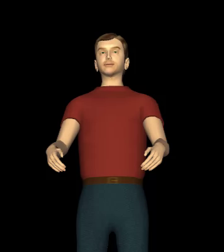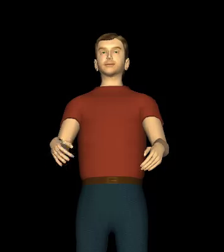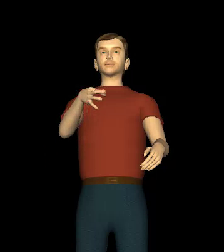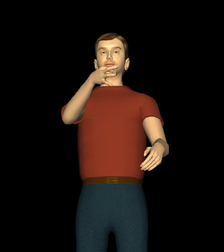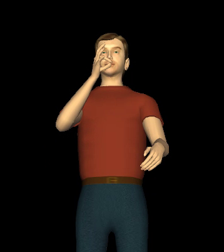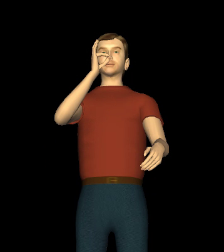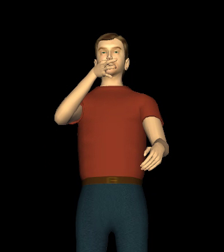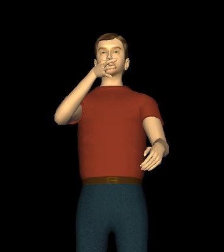فنجان